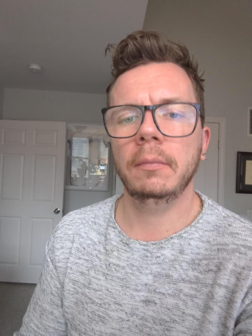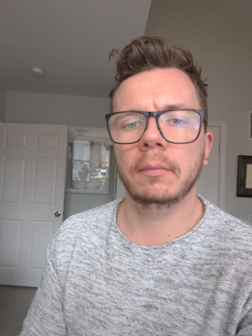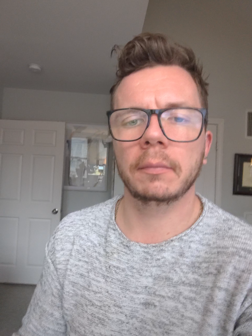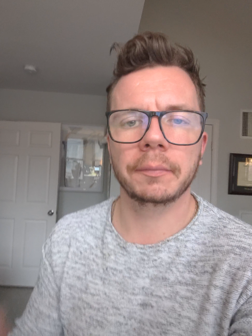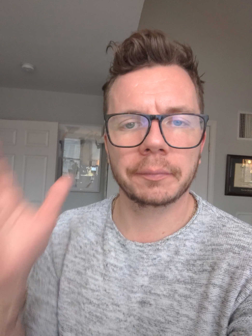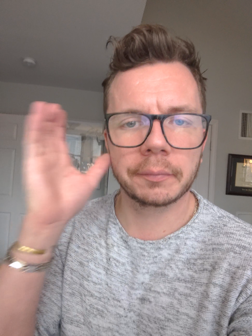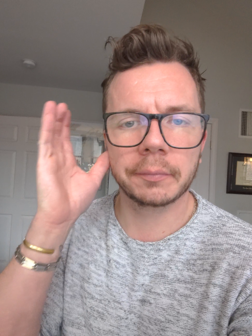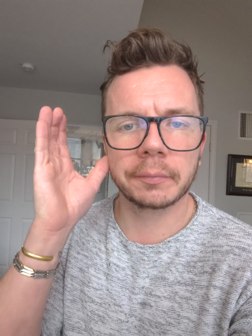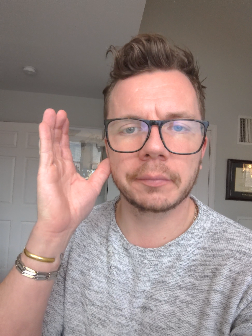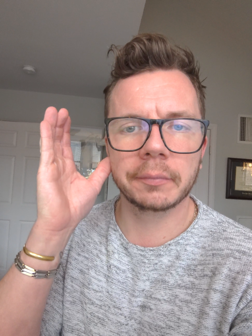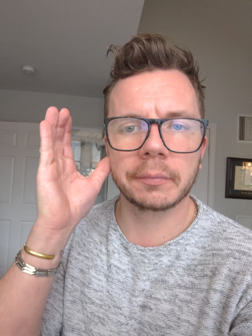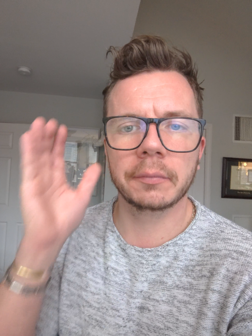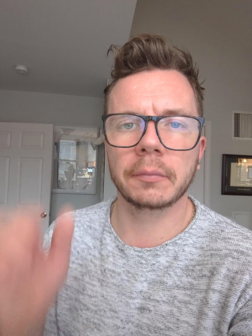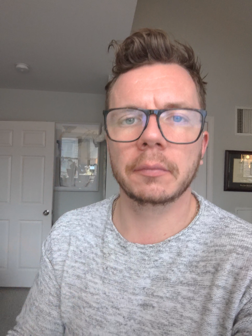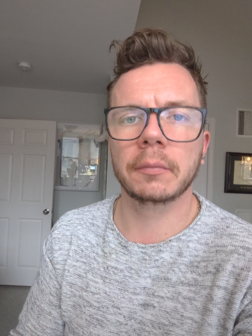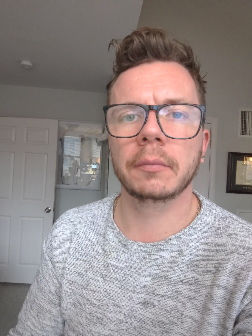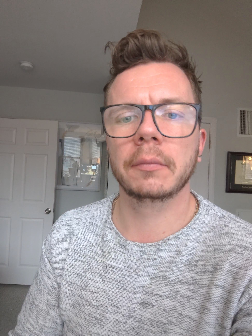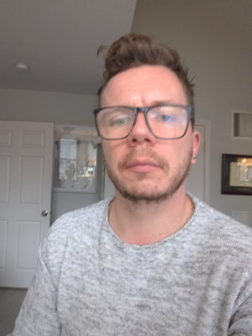listen